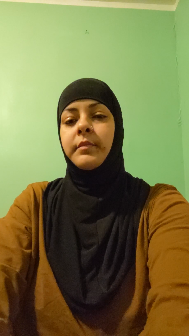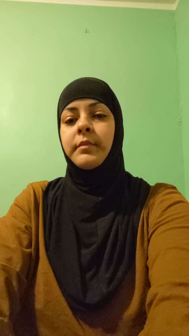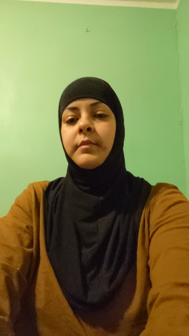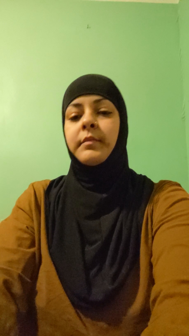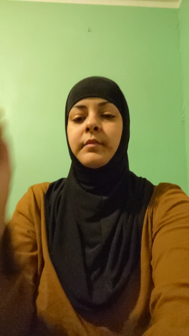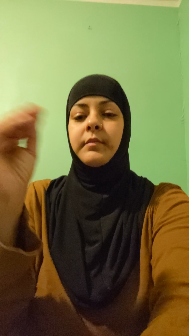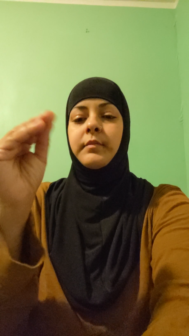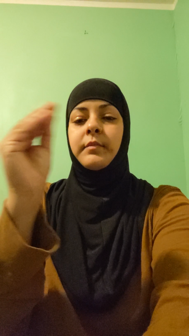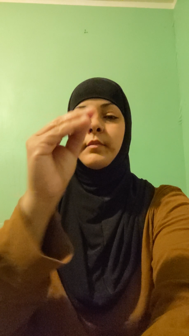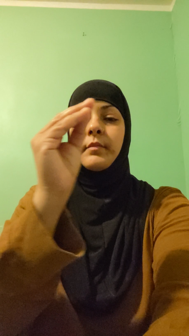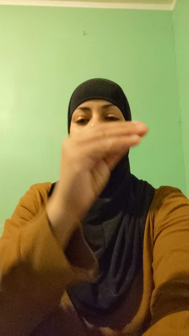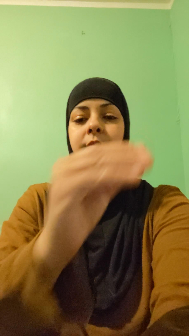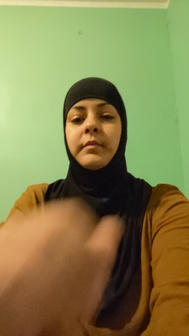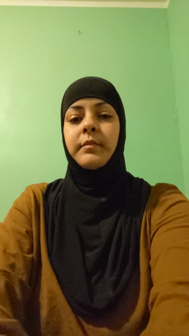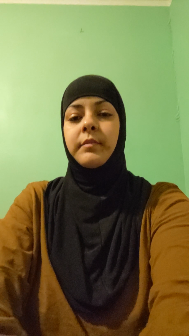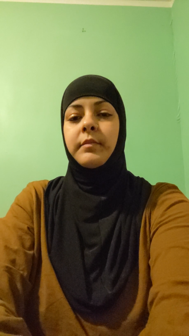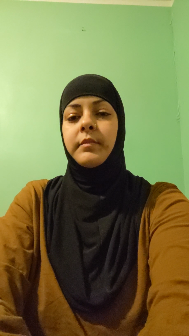dinosaur